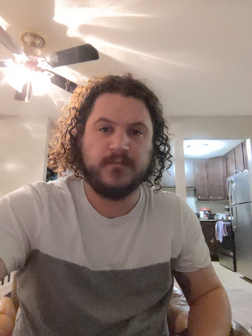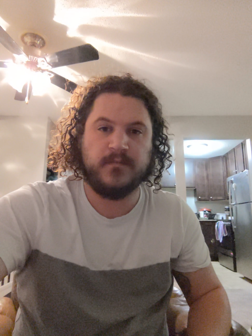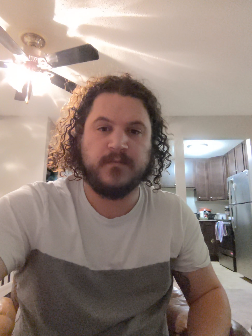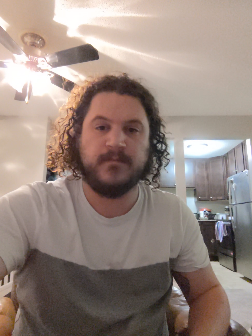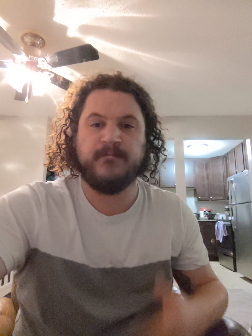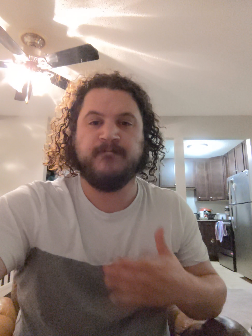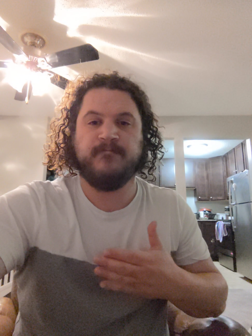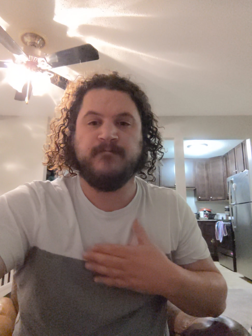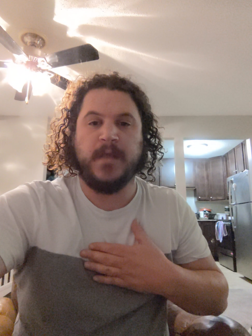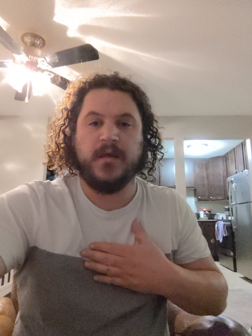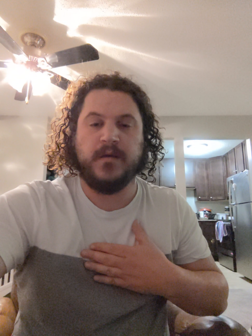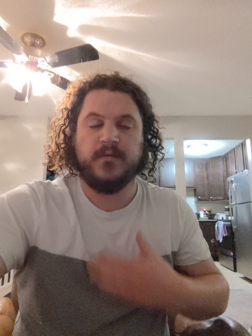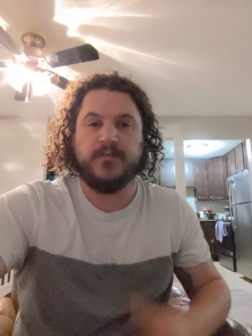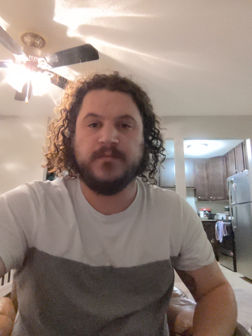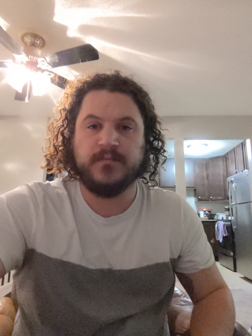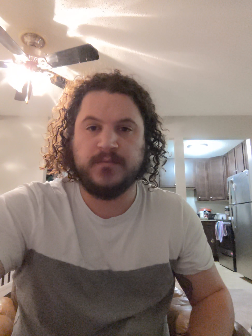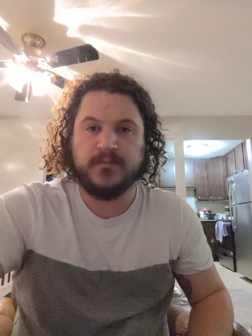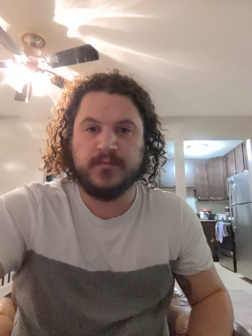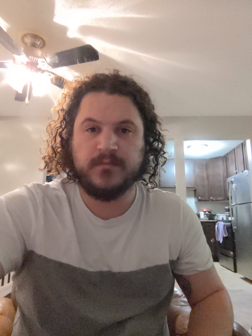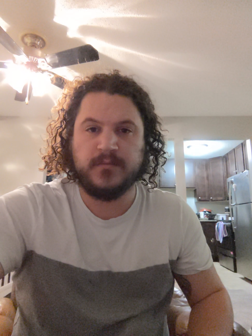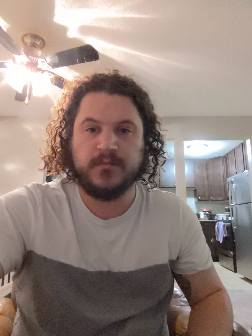my